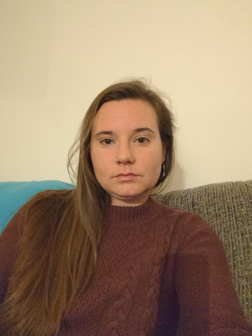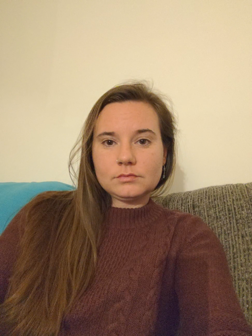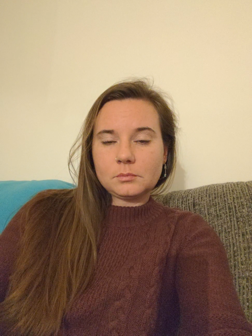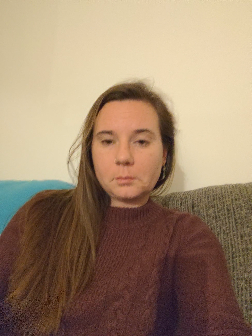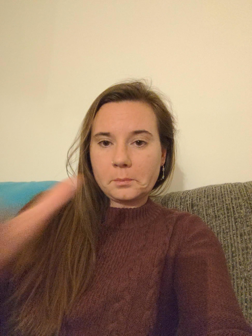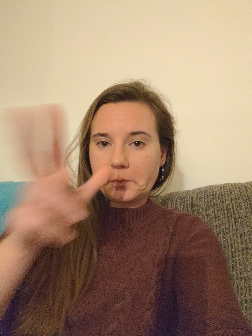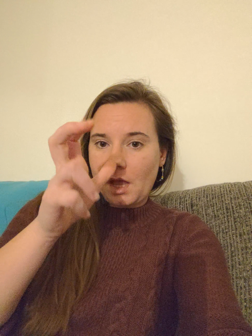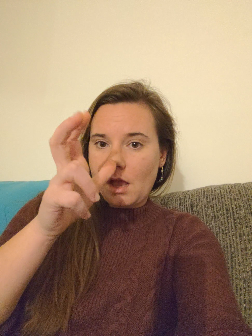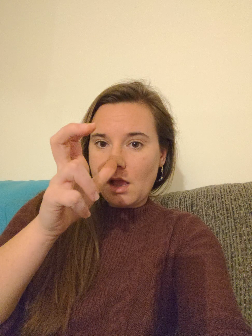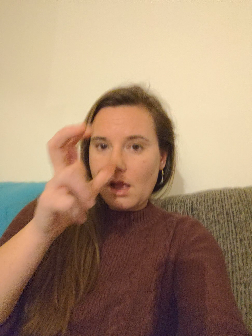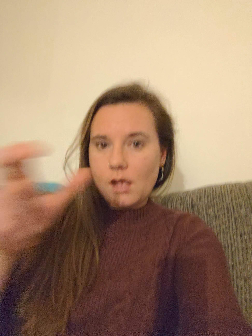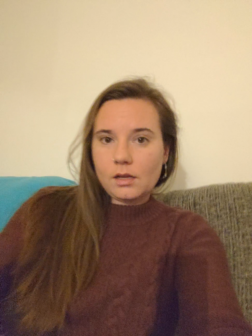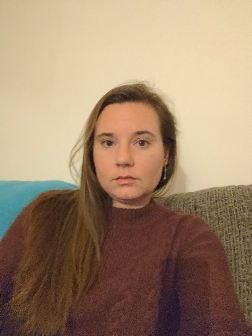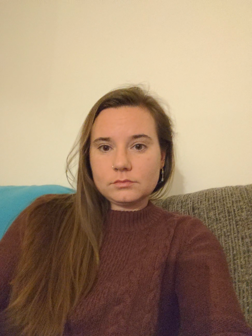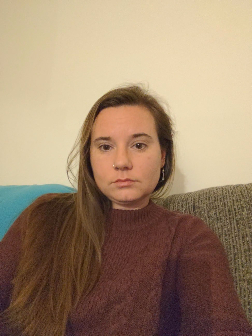bug